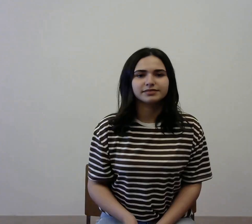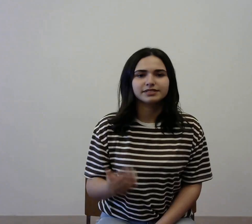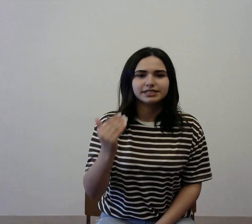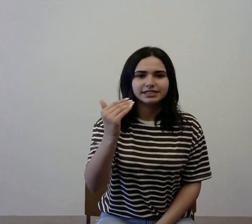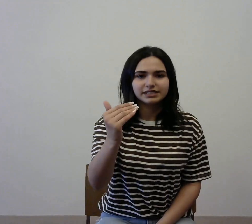siz